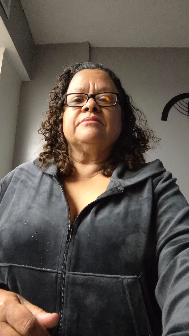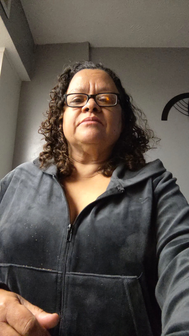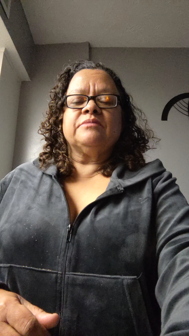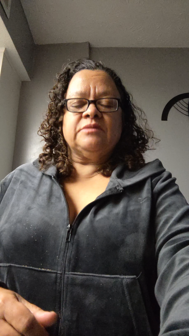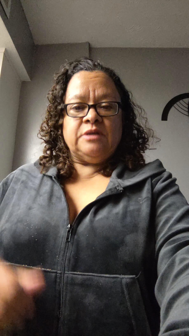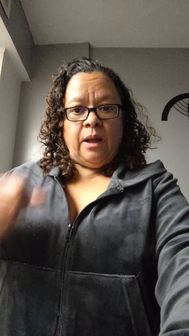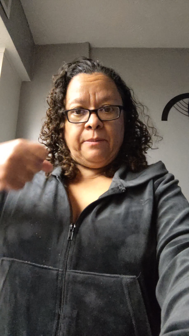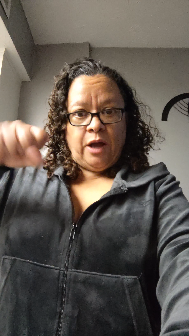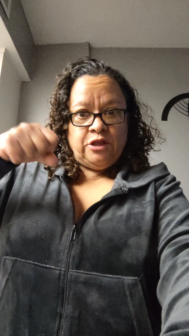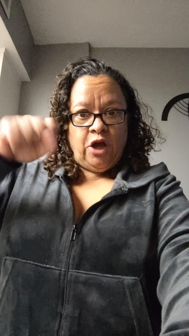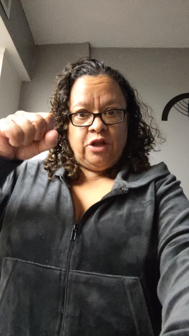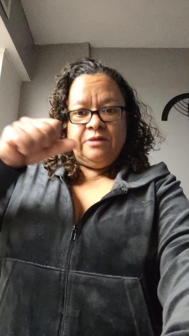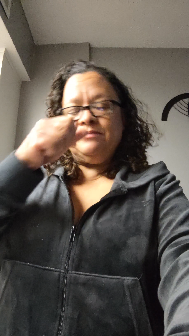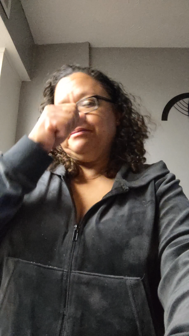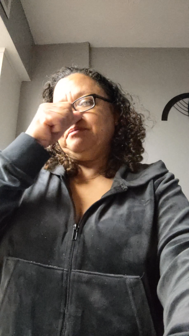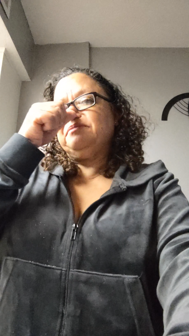motorcycle